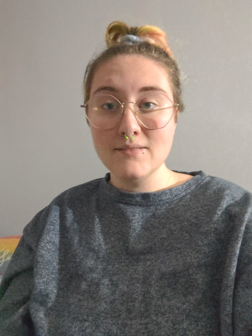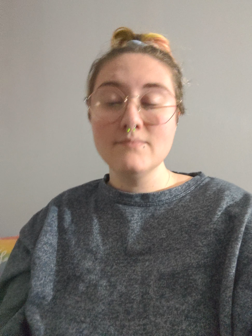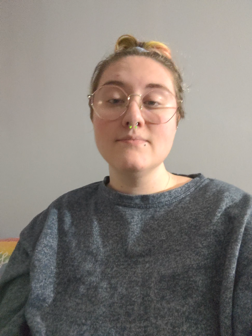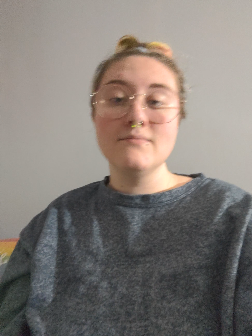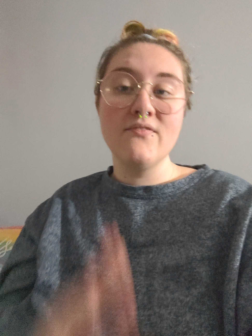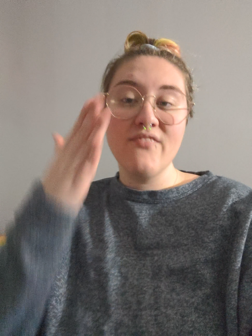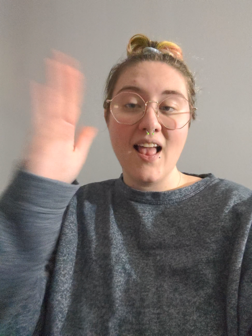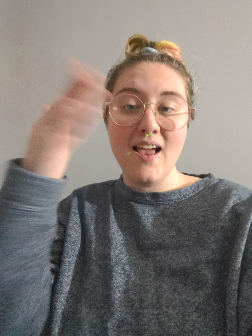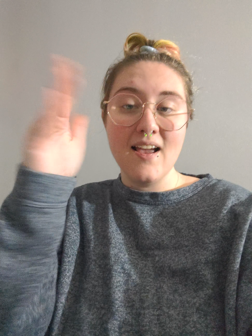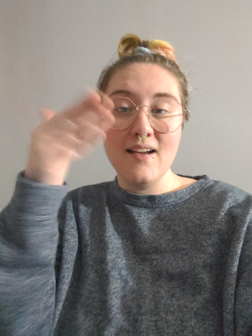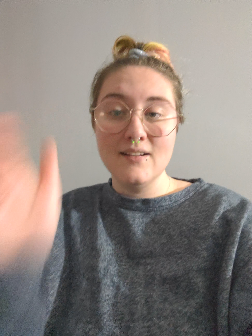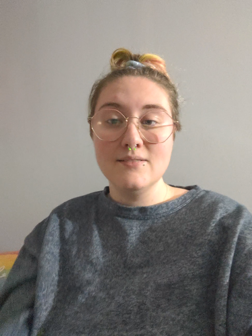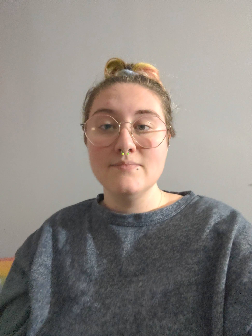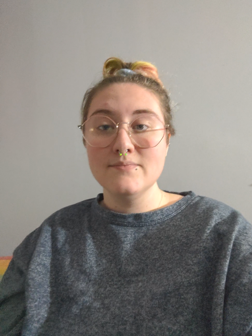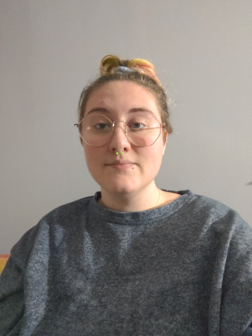flag